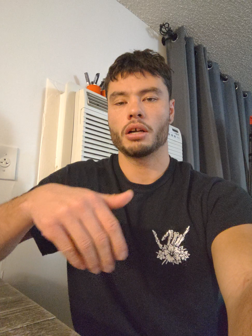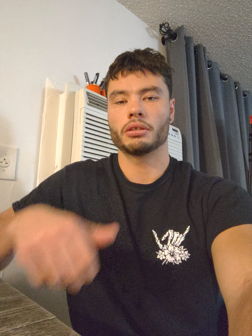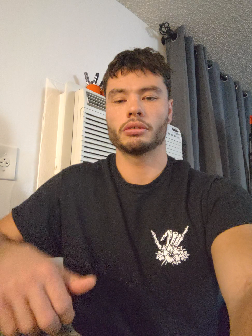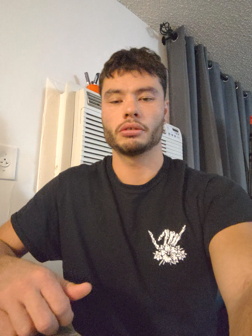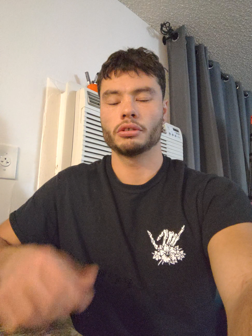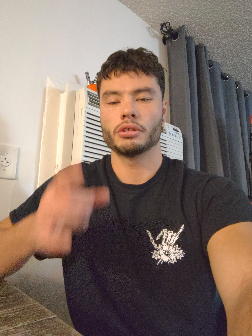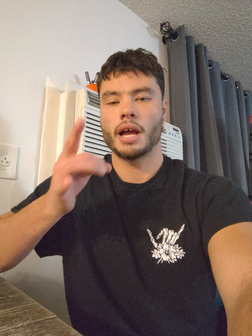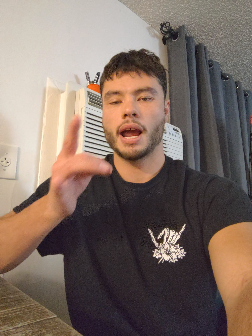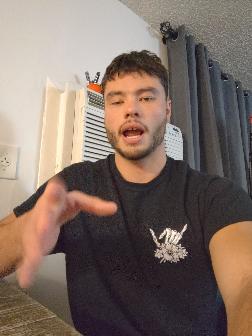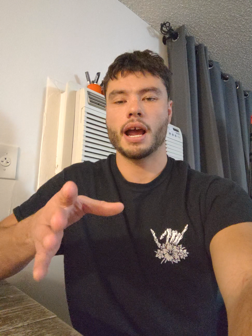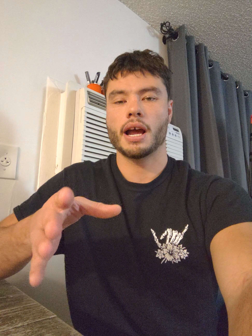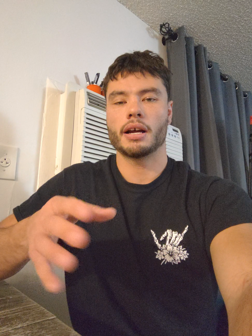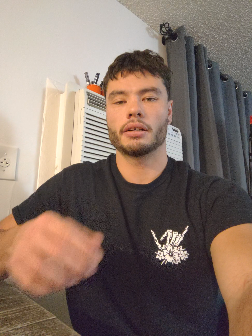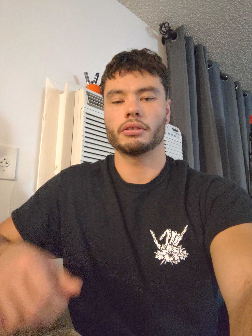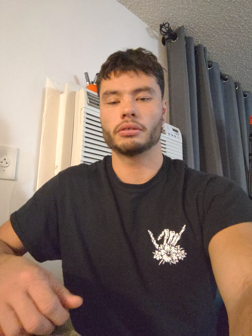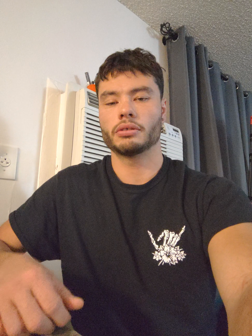hate